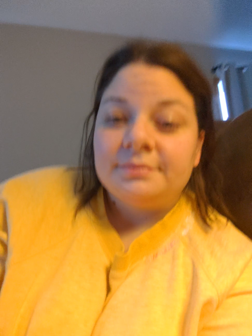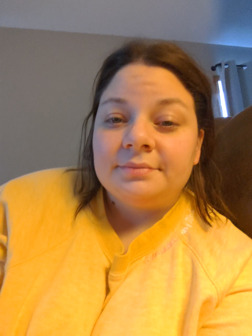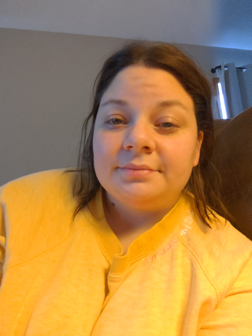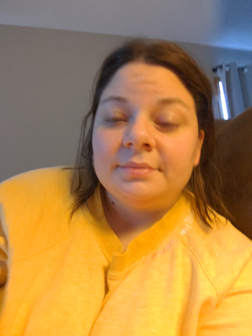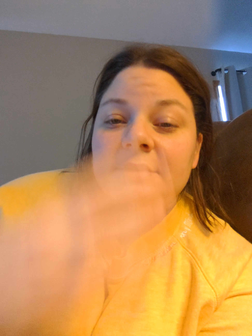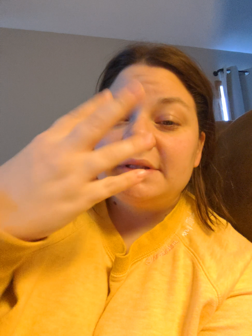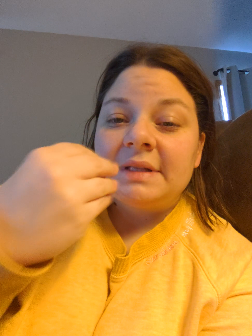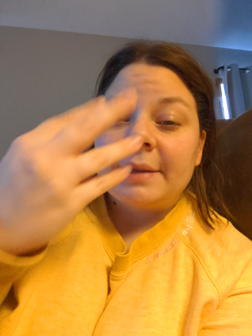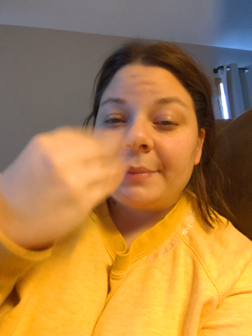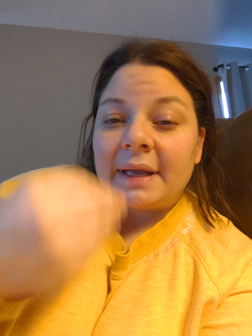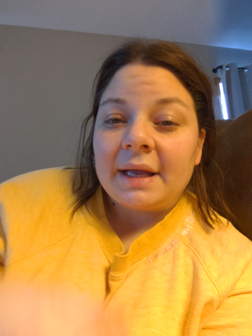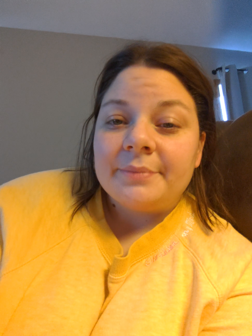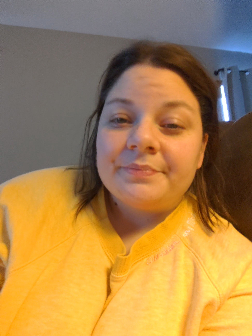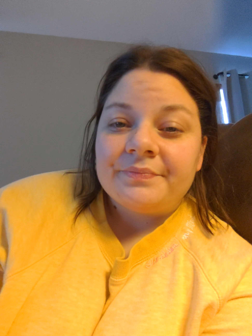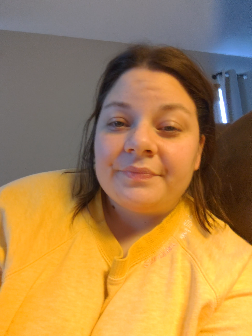sleepy